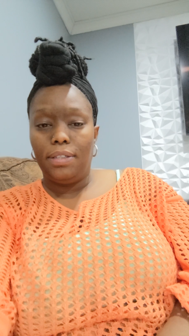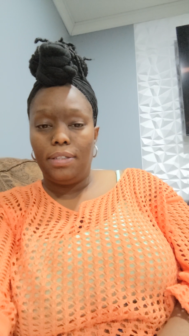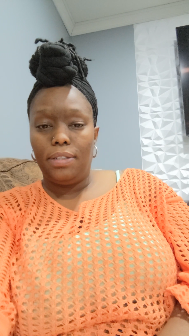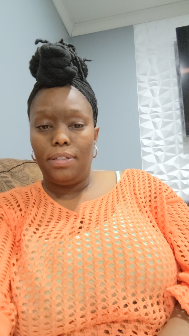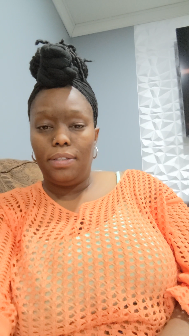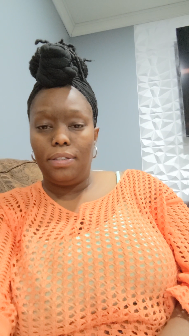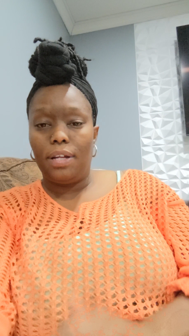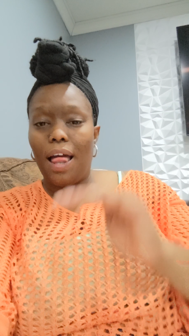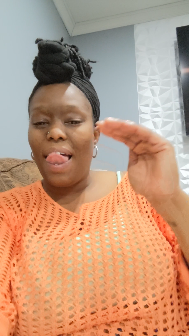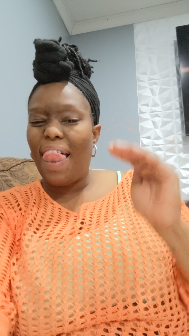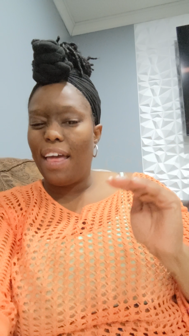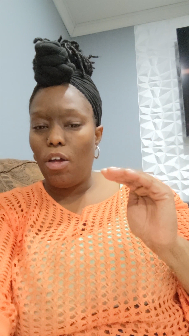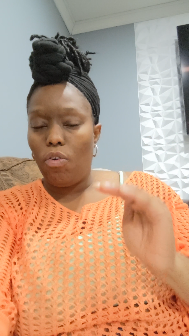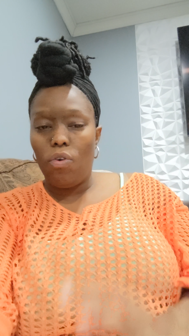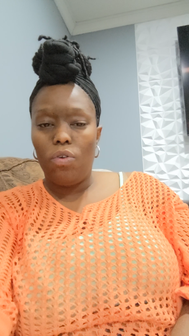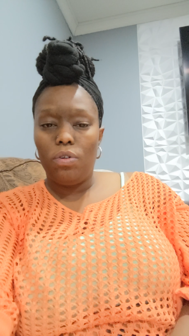little